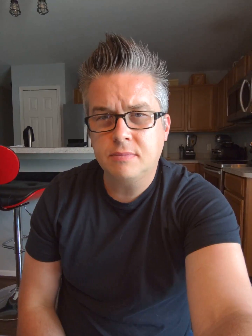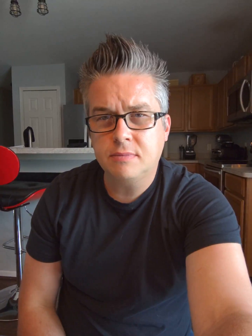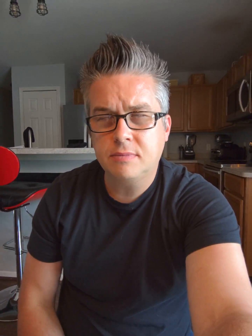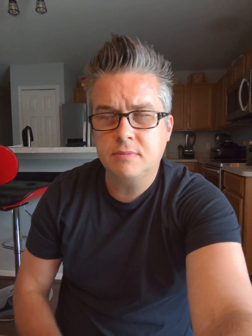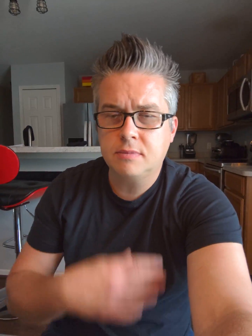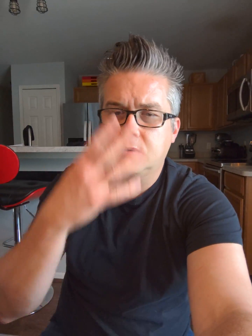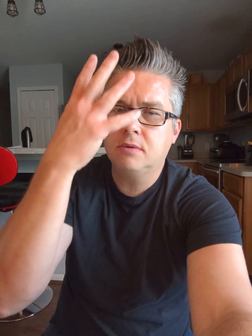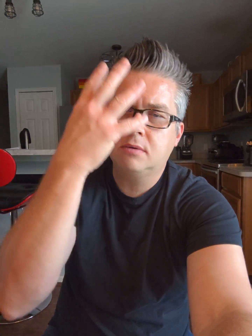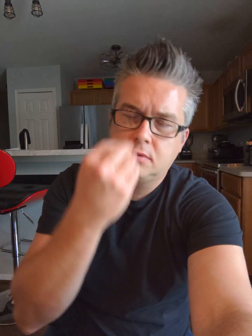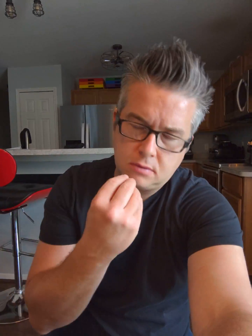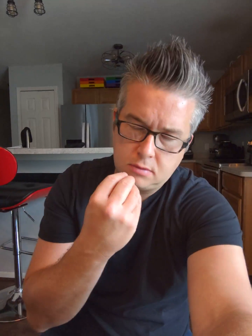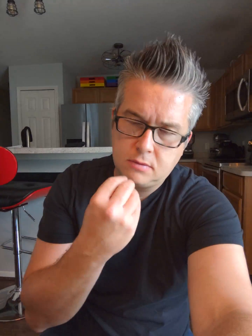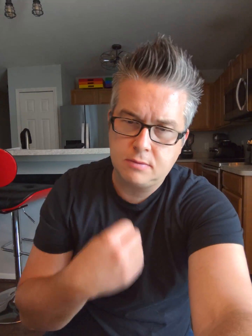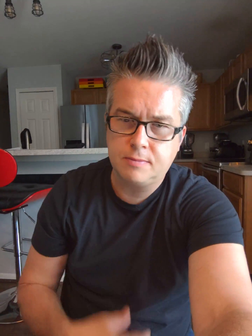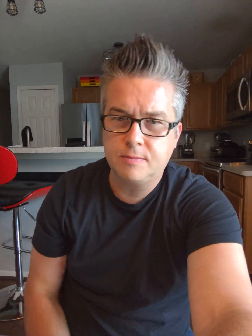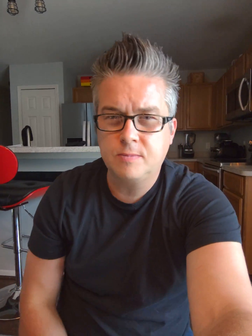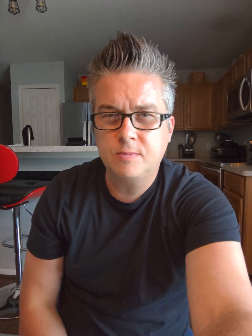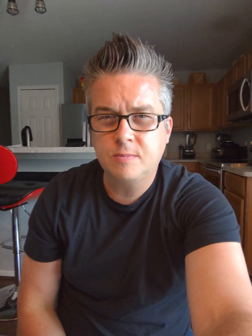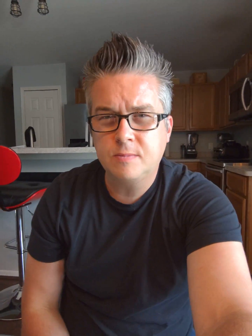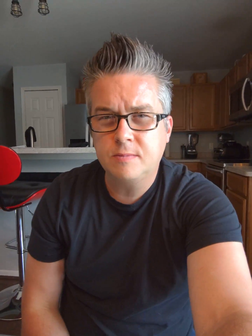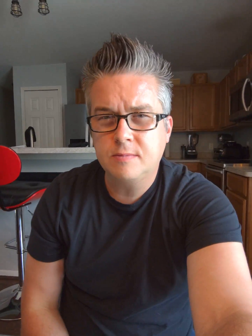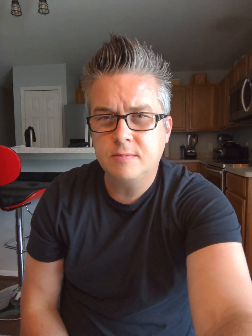asleep